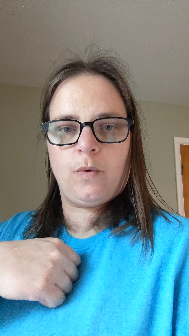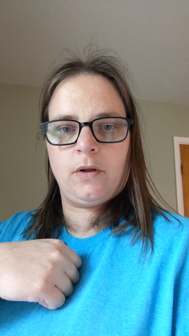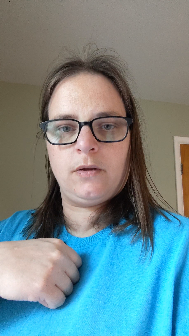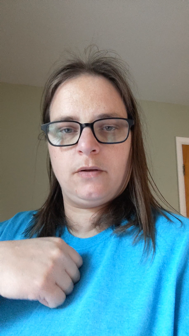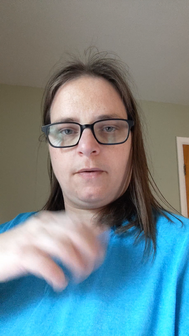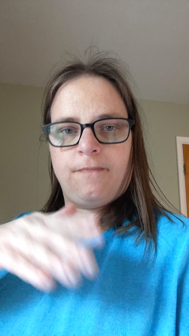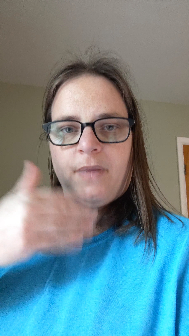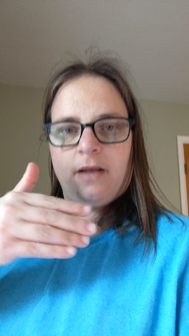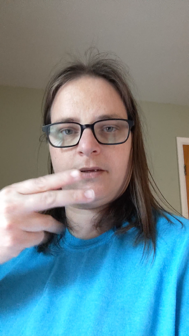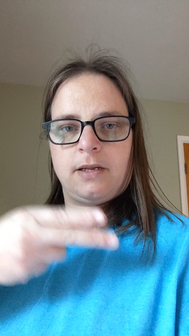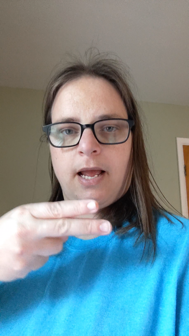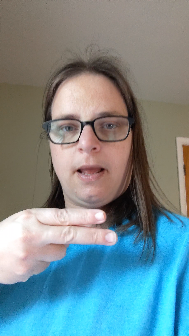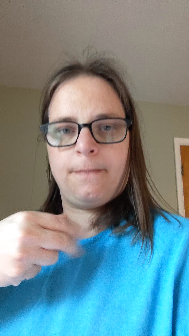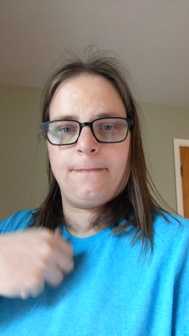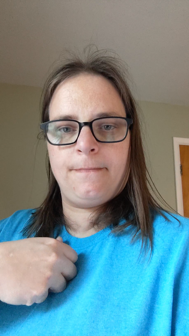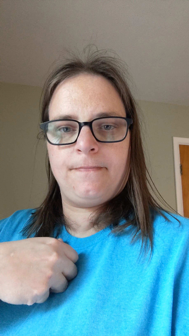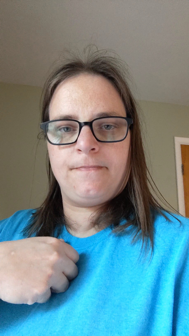pet's name